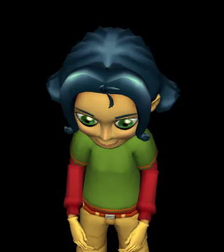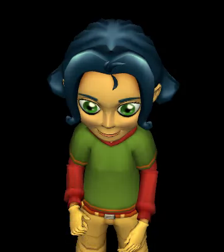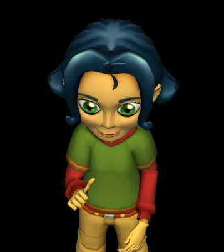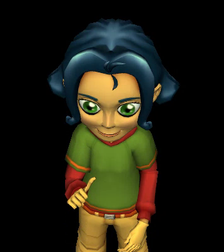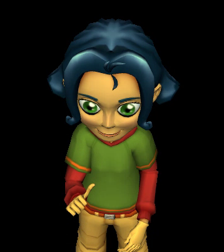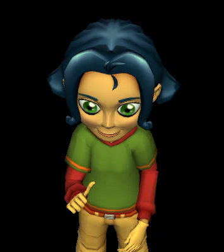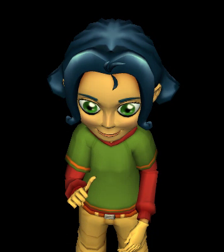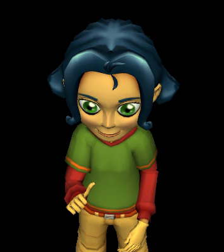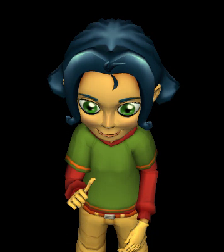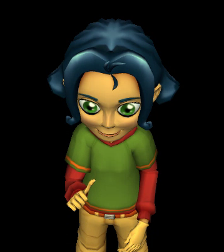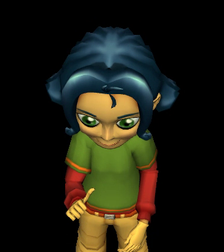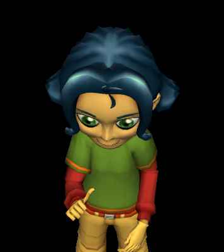جرس